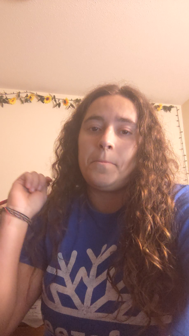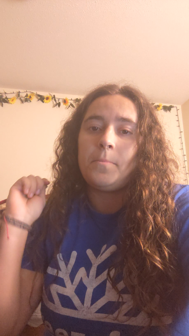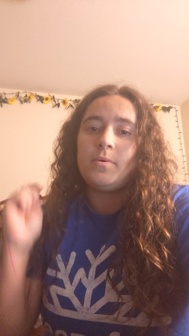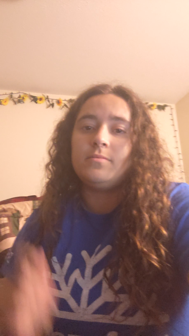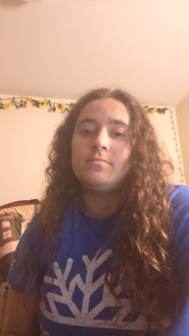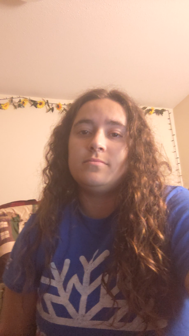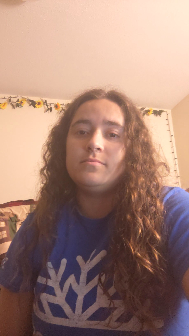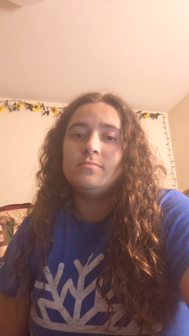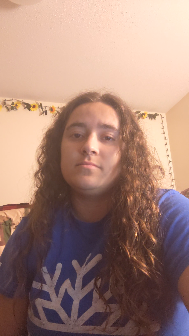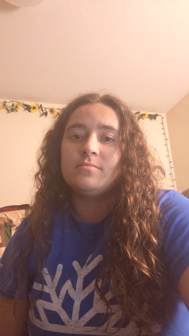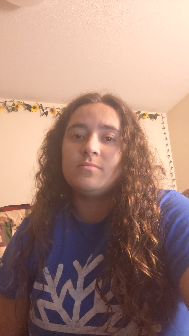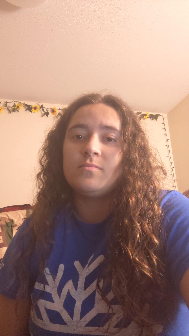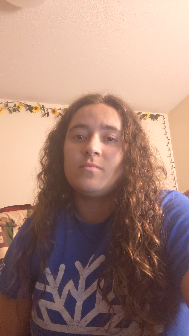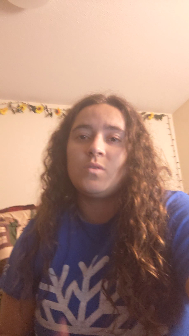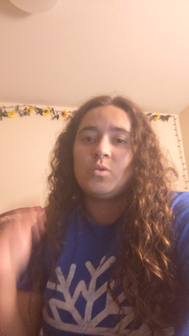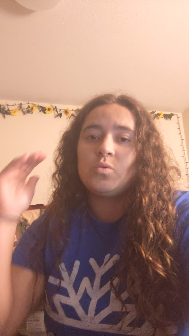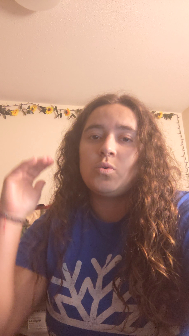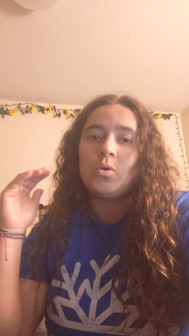short